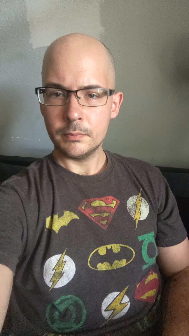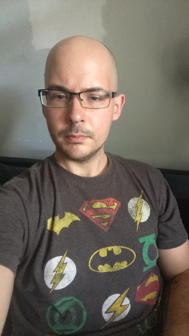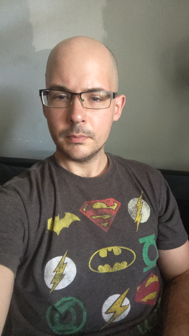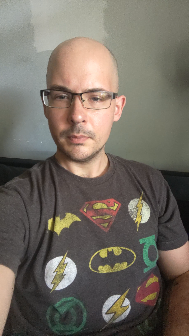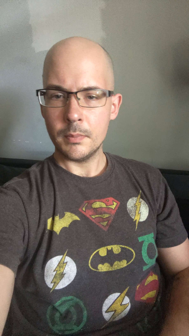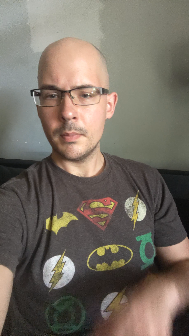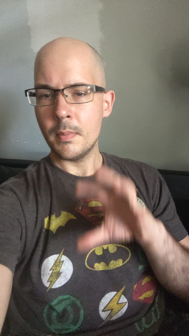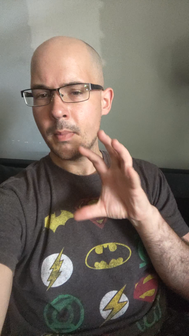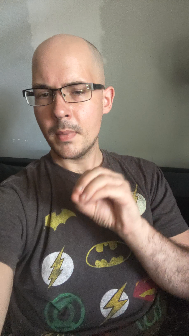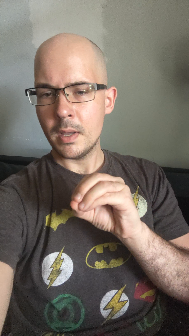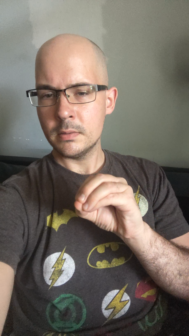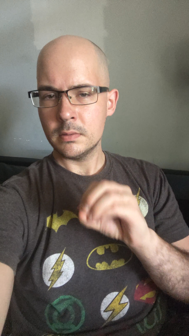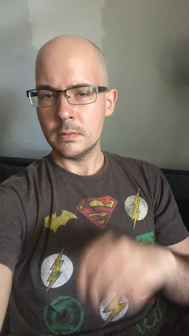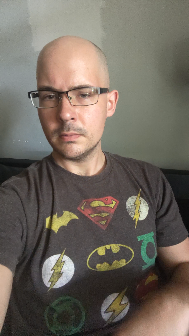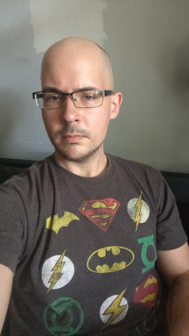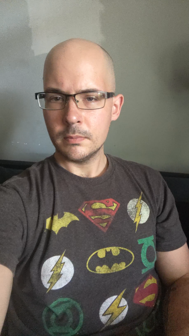bite